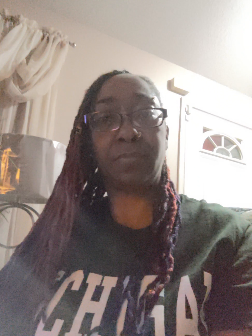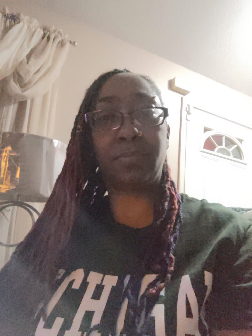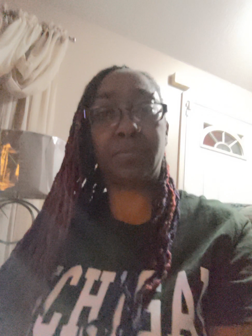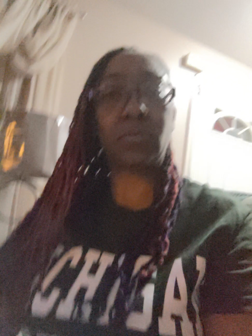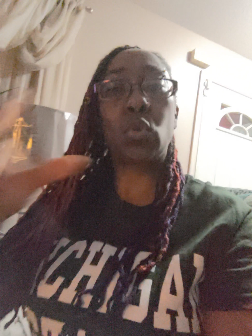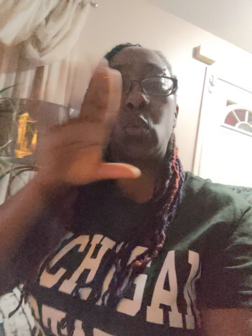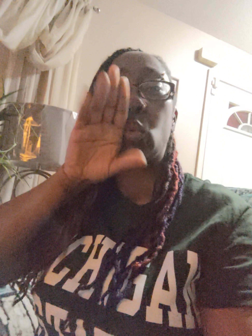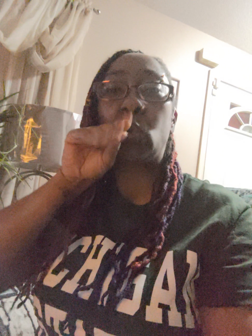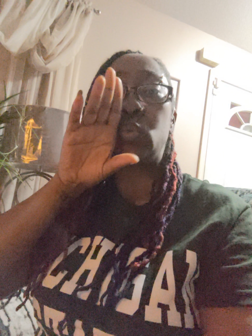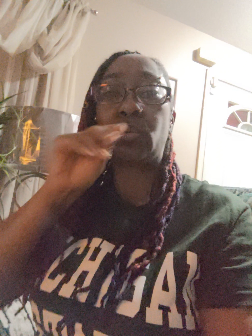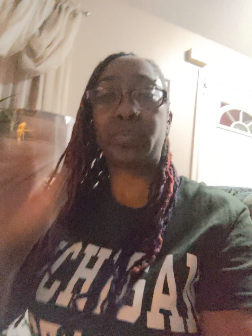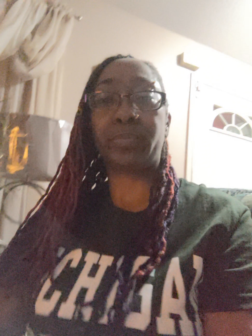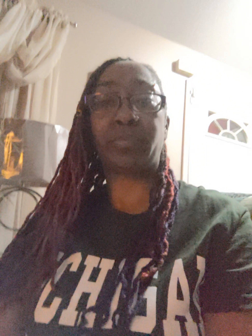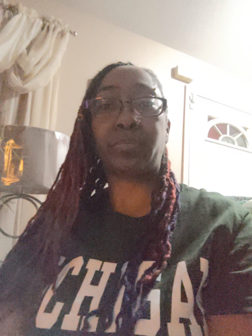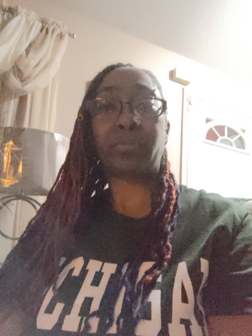goose